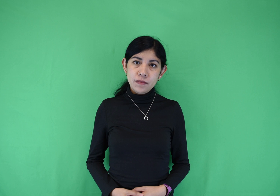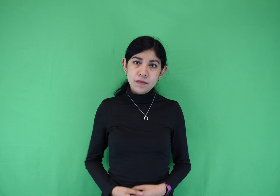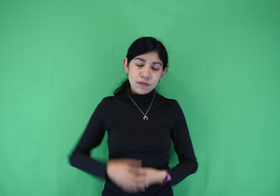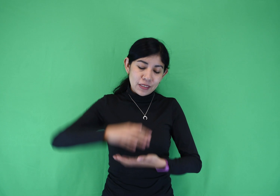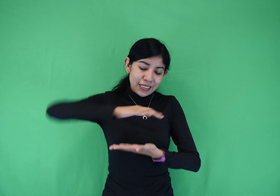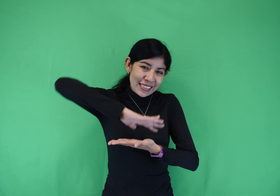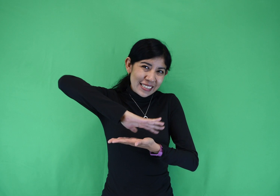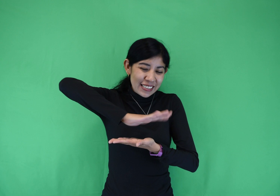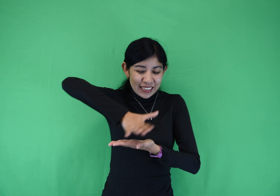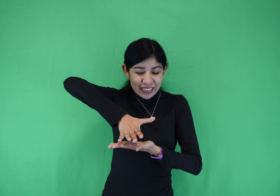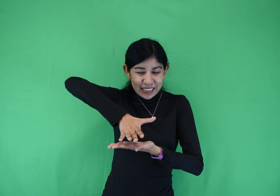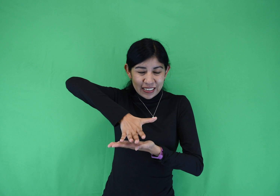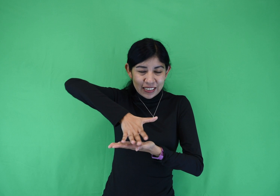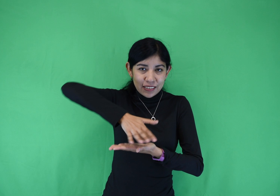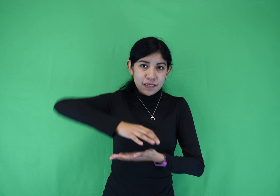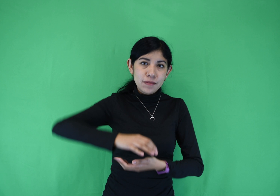presionar